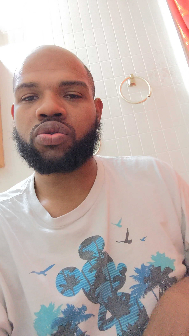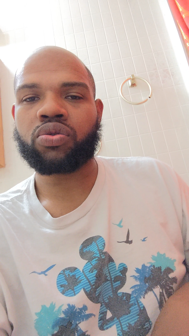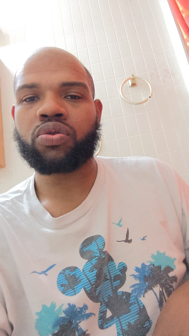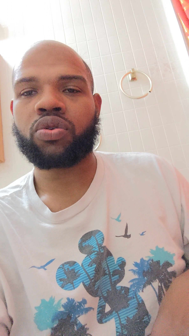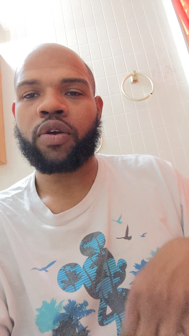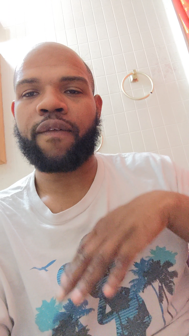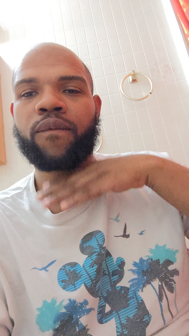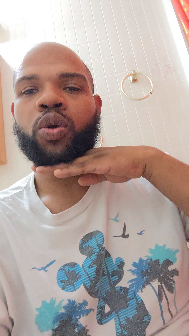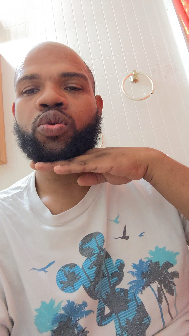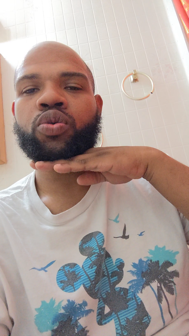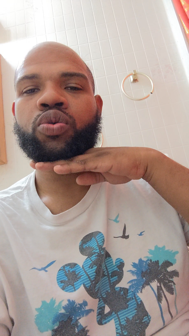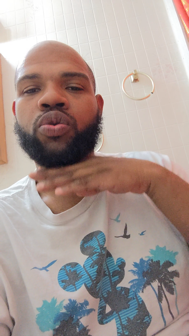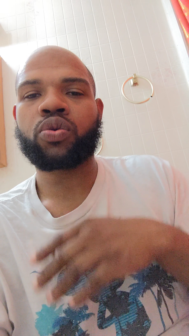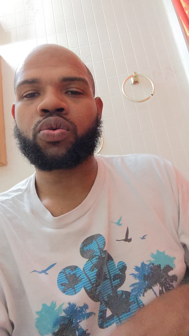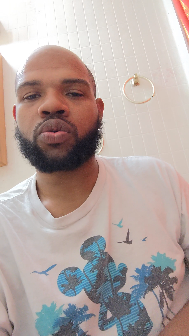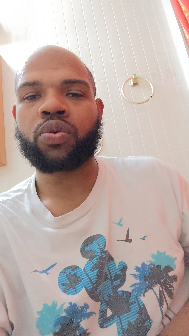full